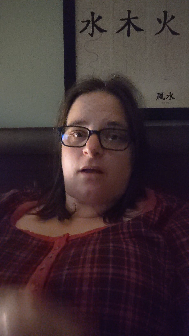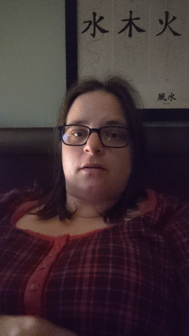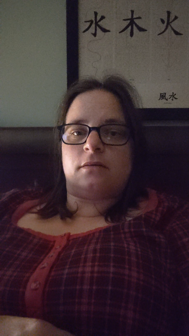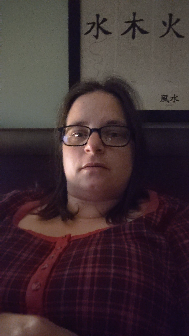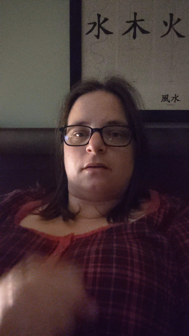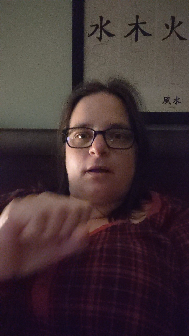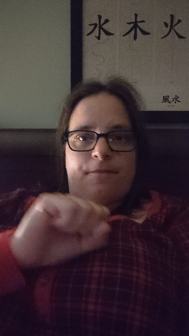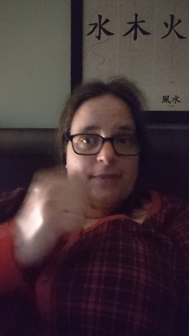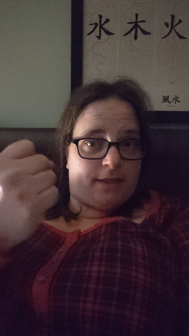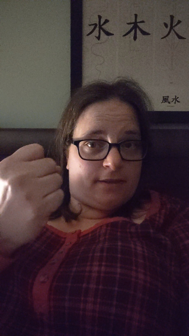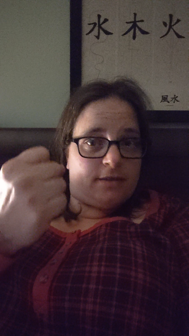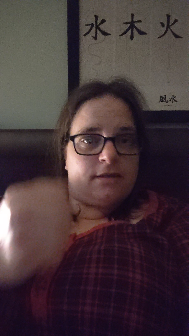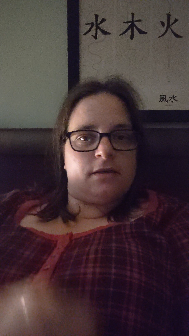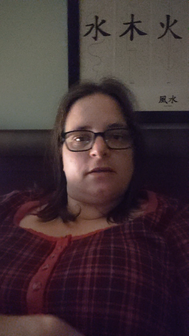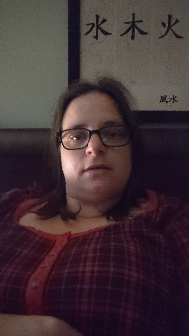break